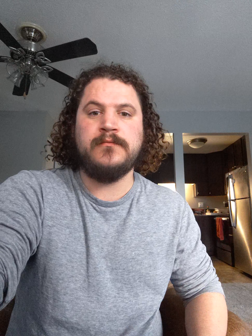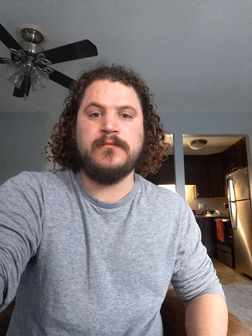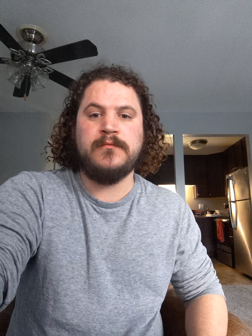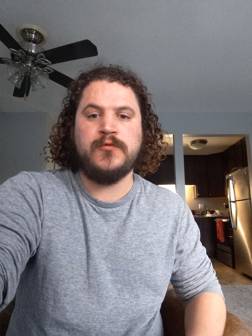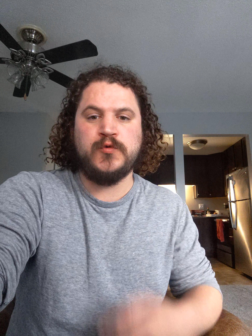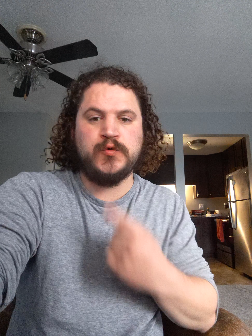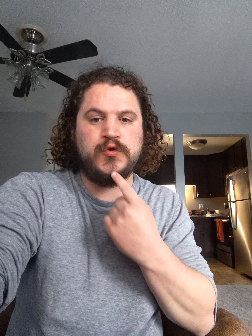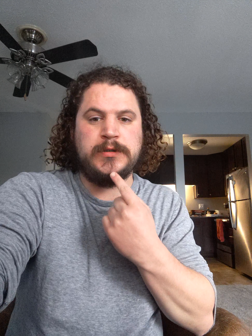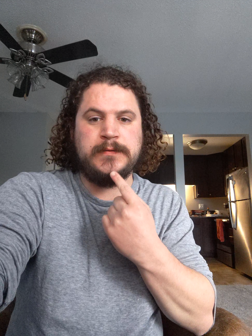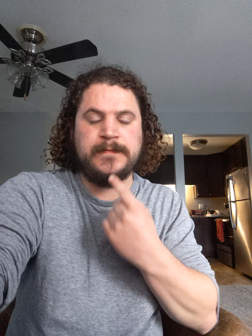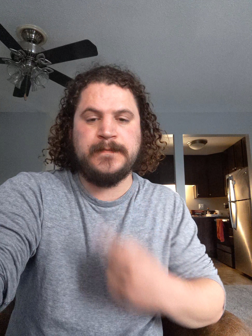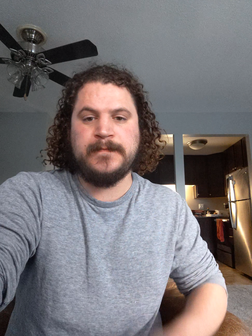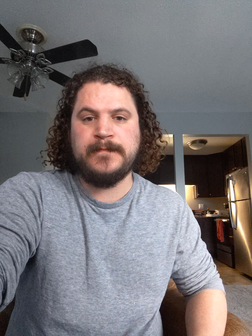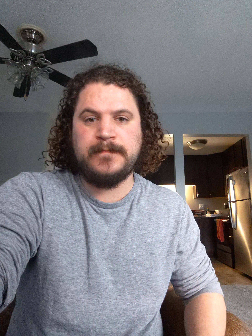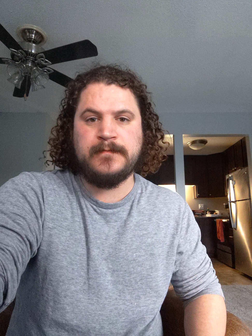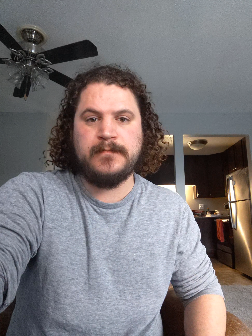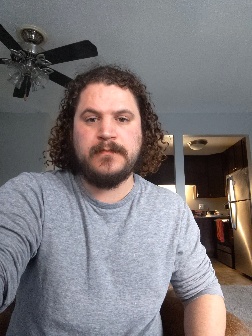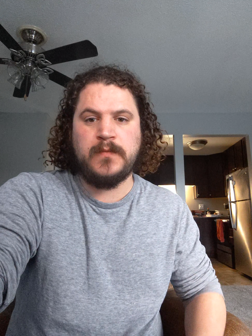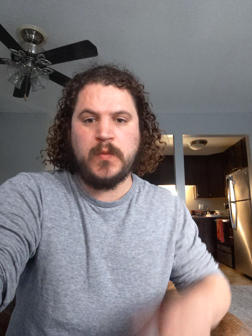chin